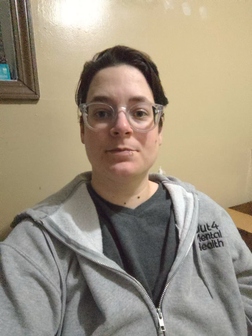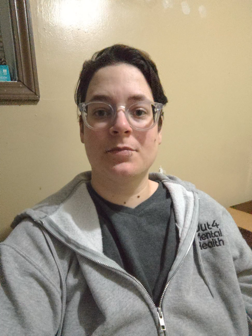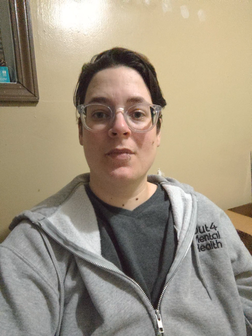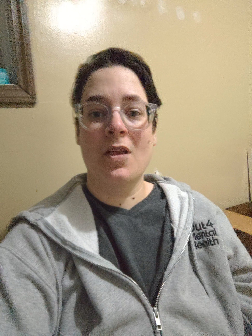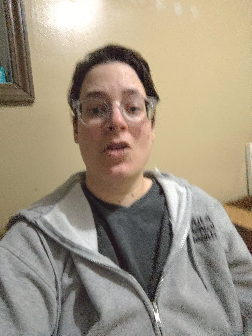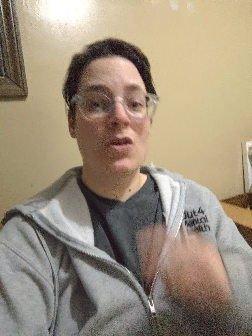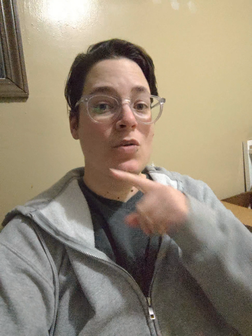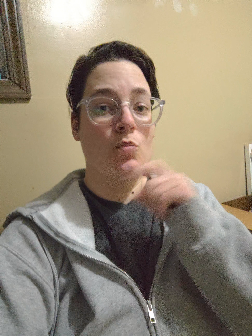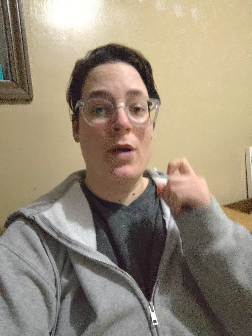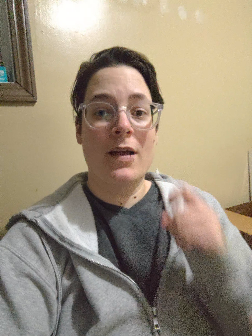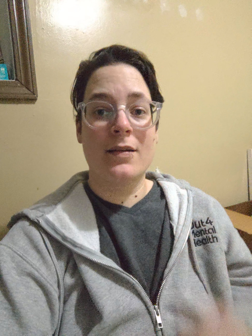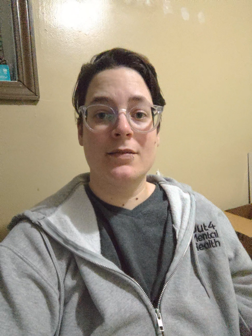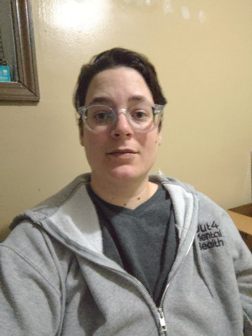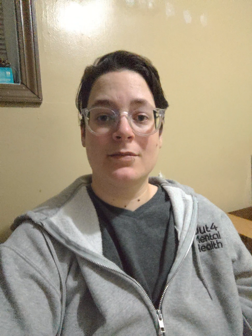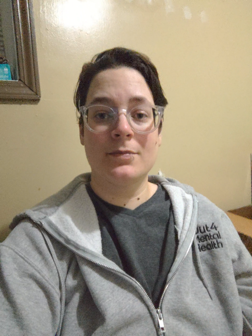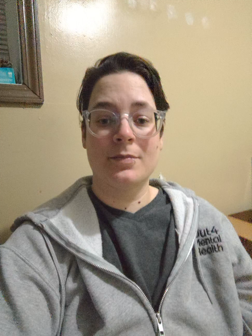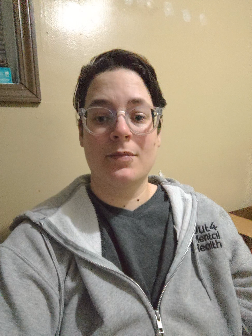dry